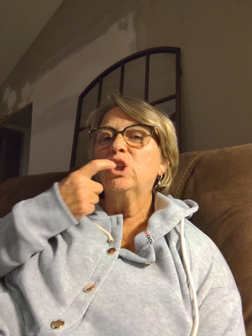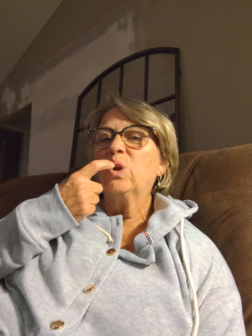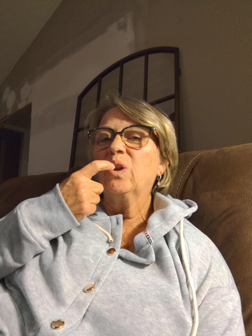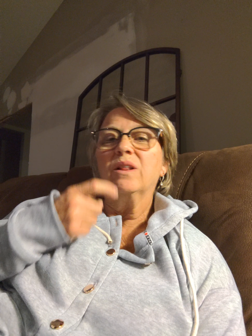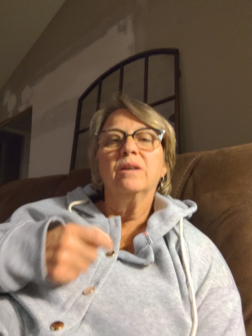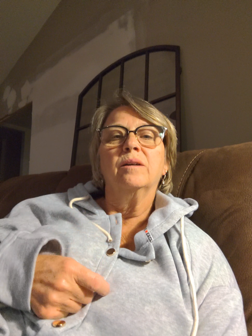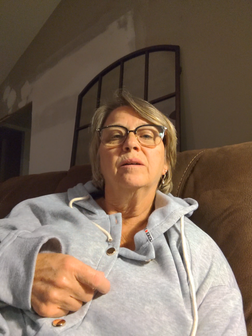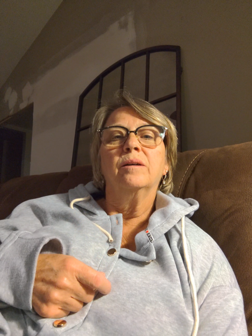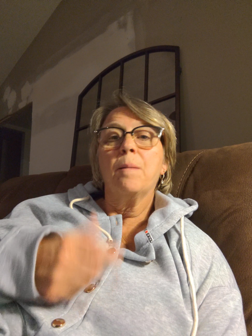tooth